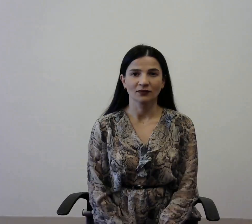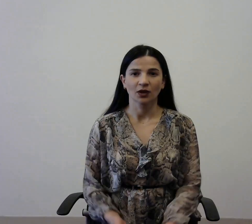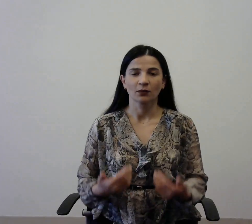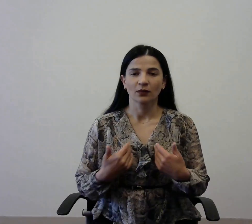mən